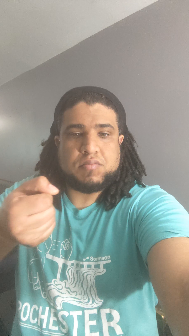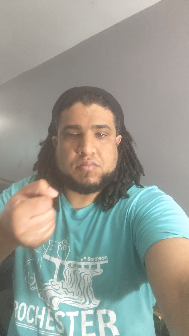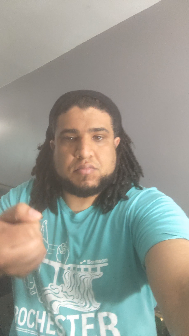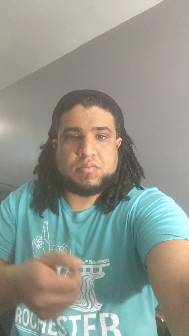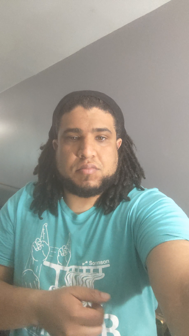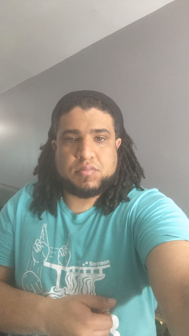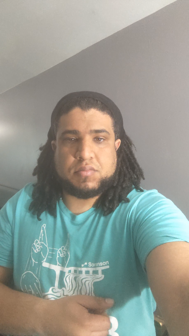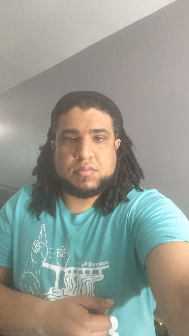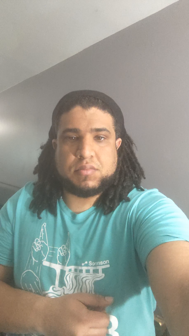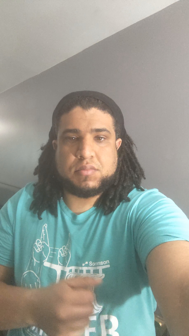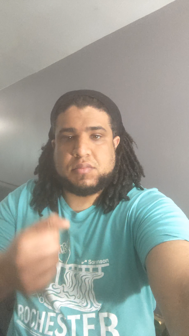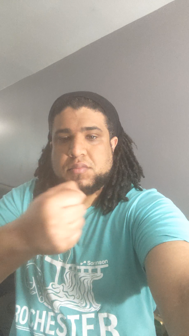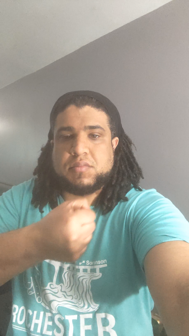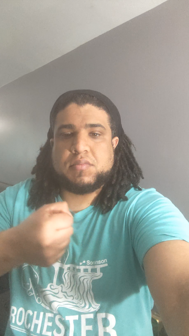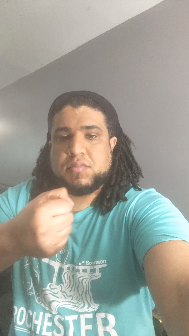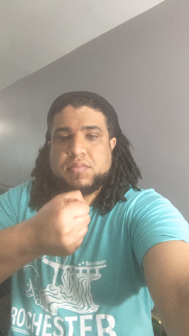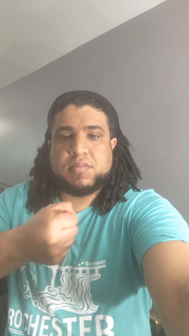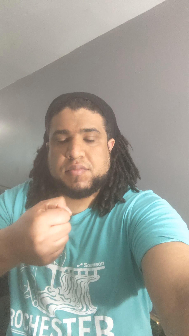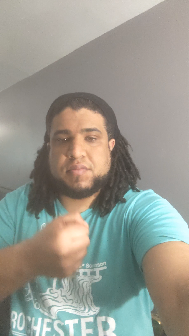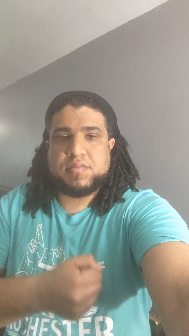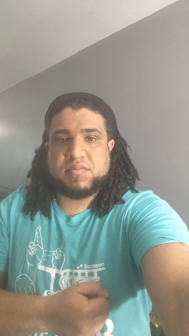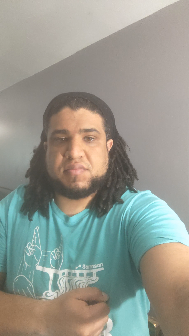coffee